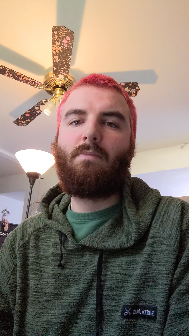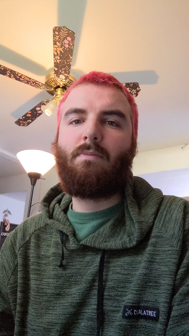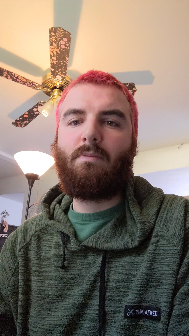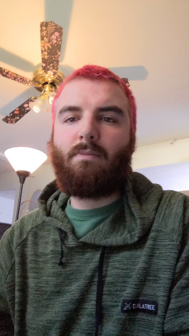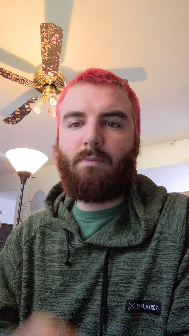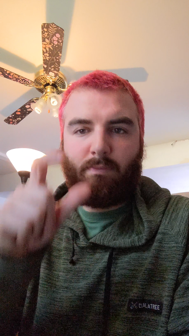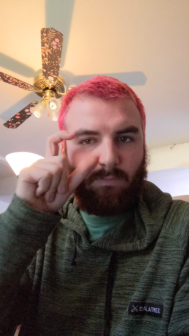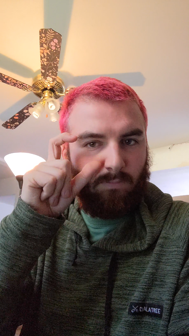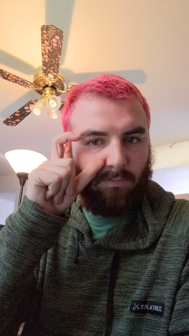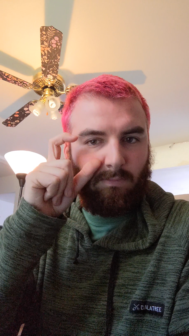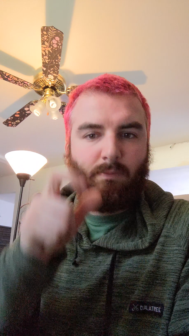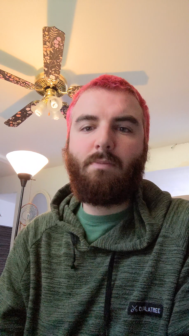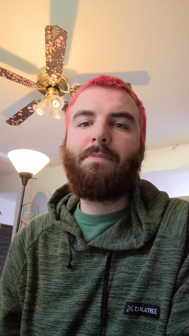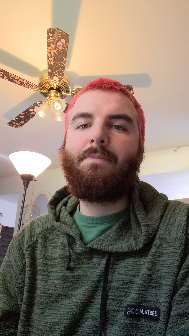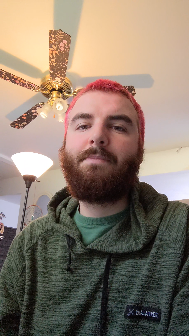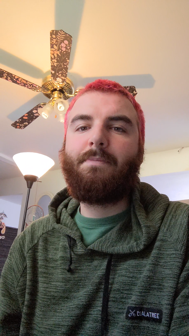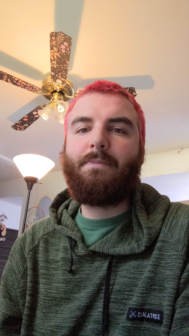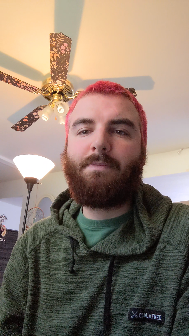glasses